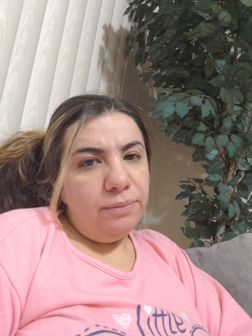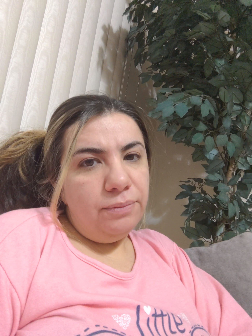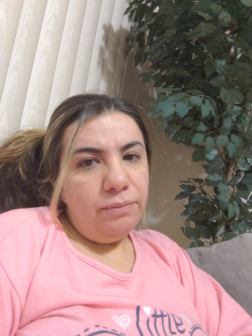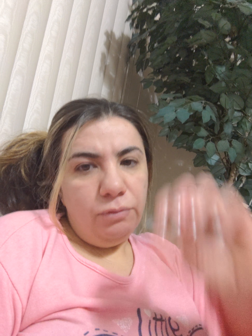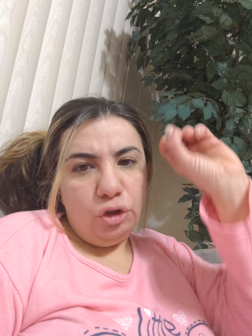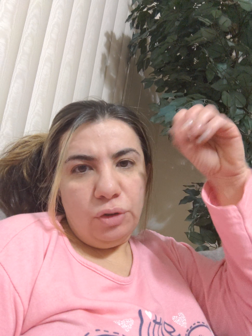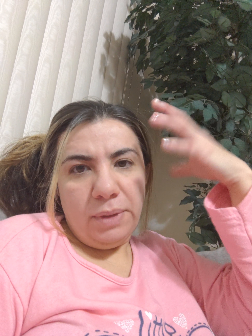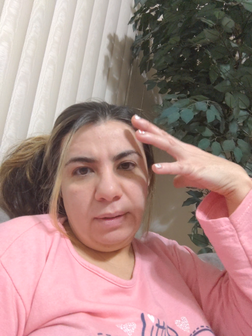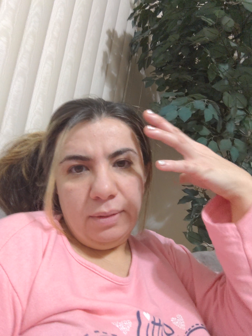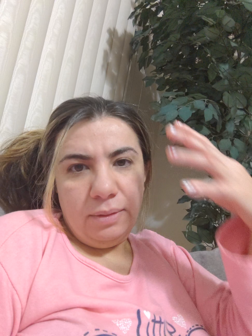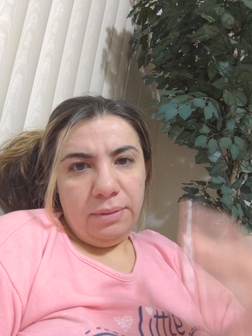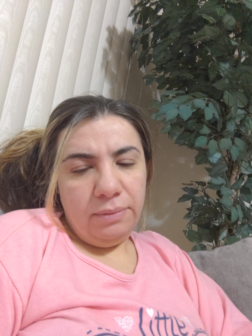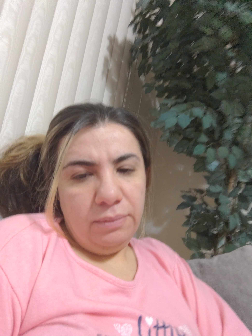sun